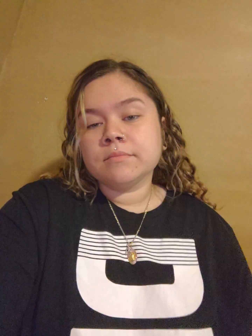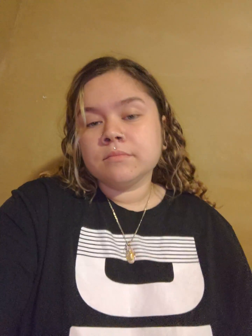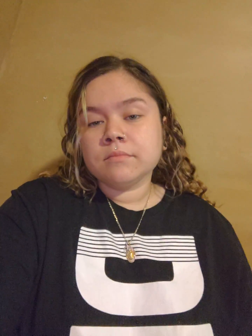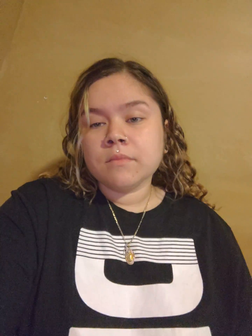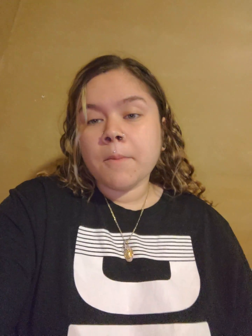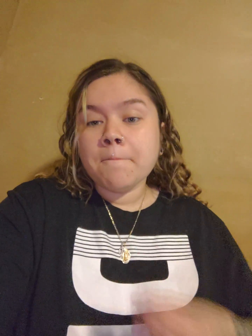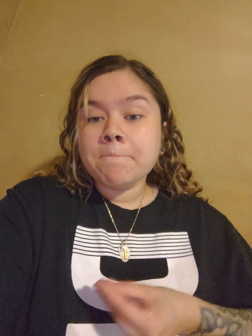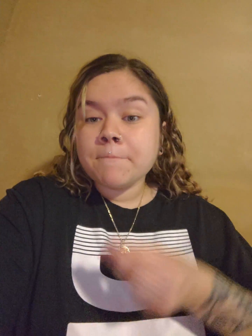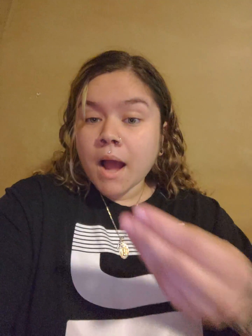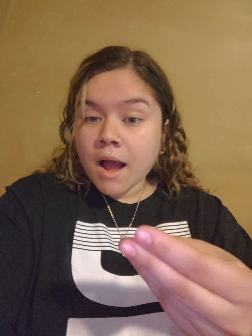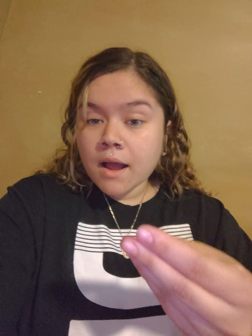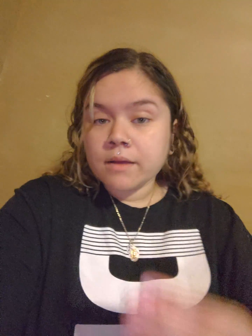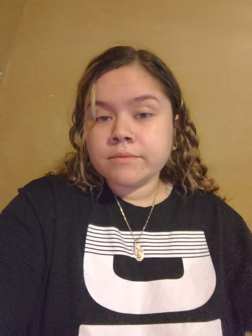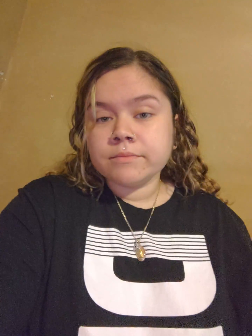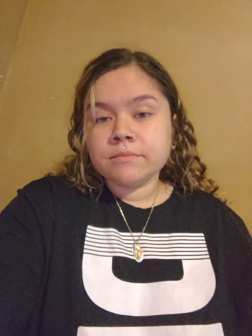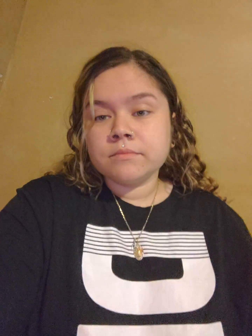buy